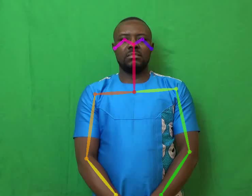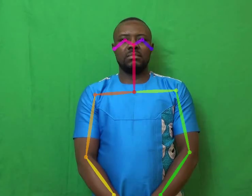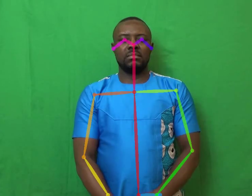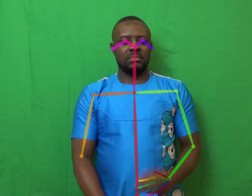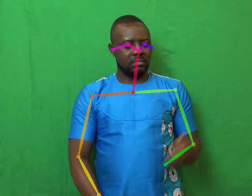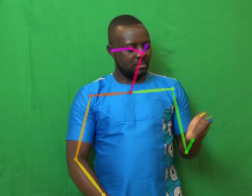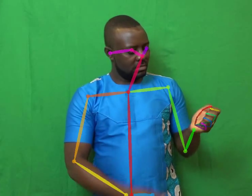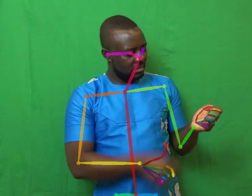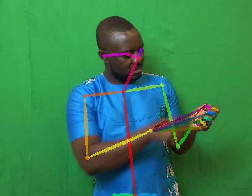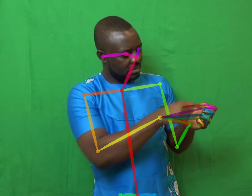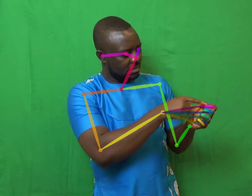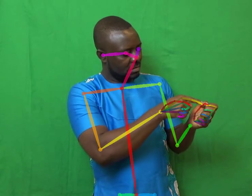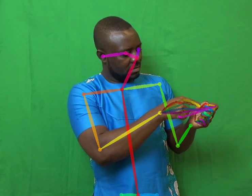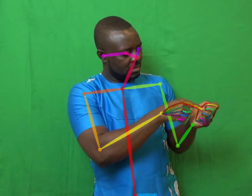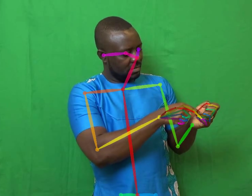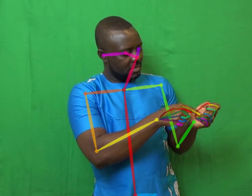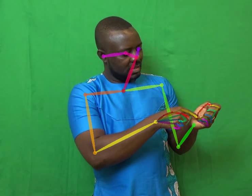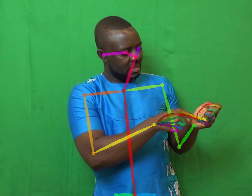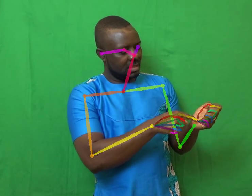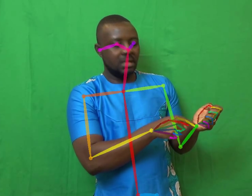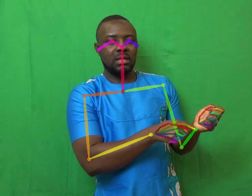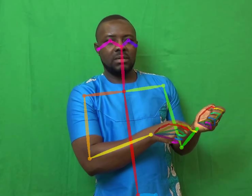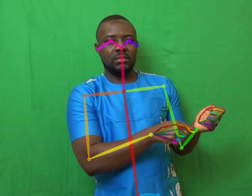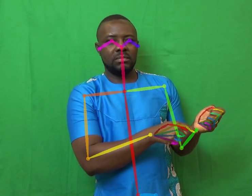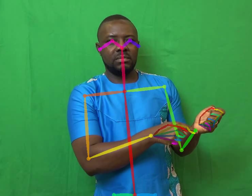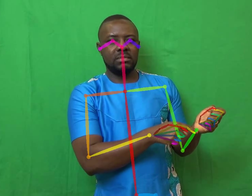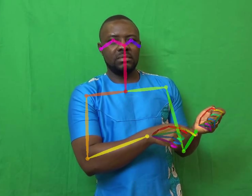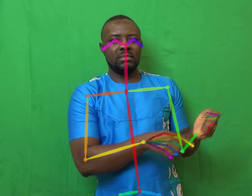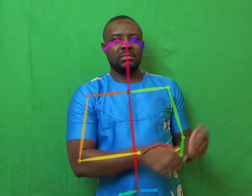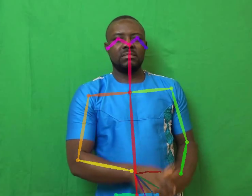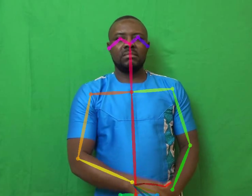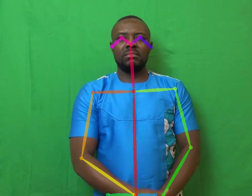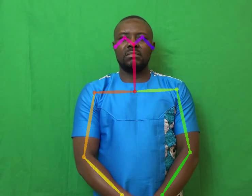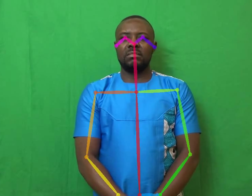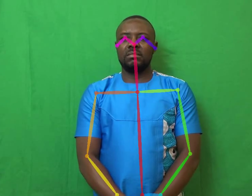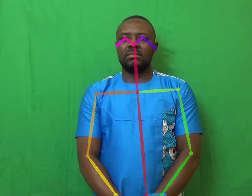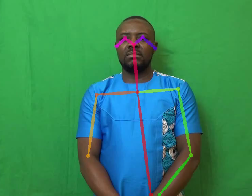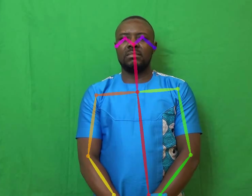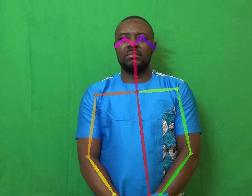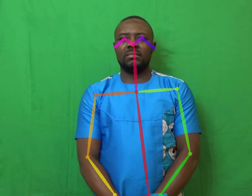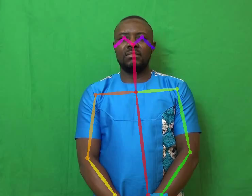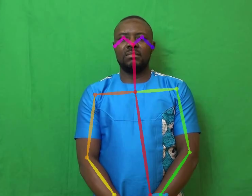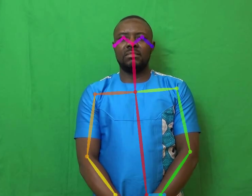cowries